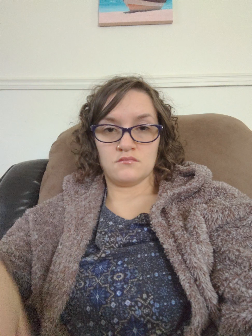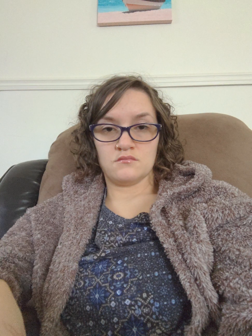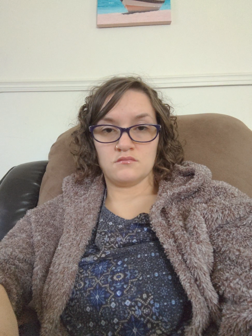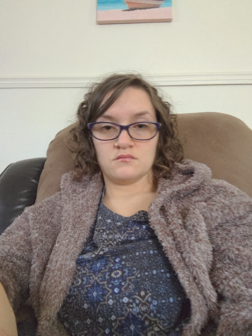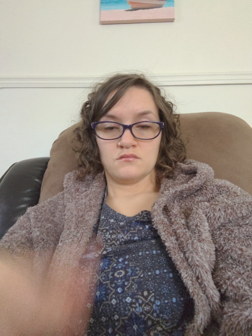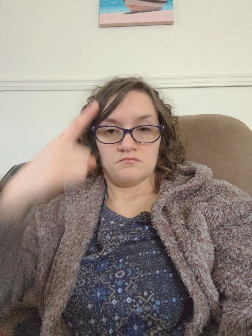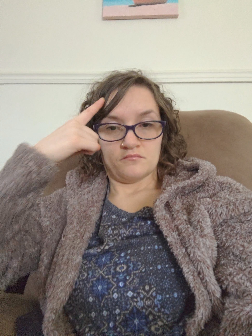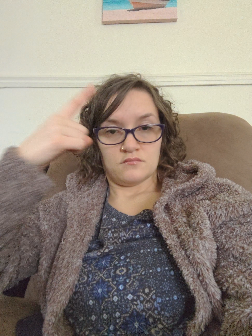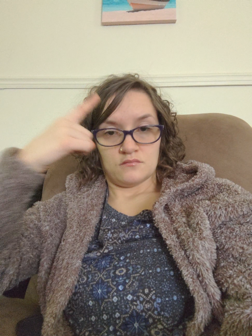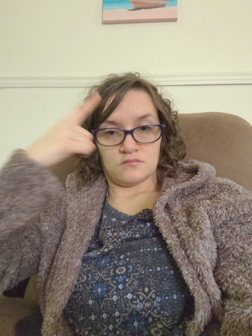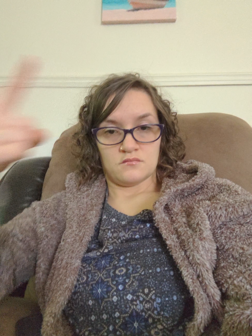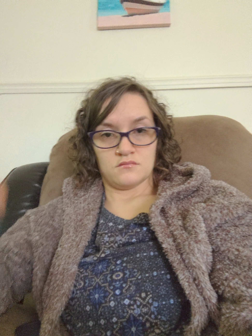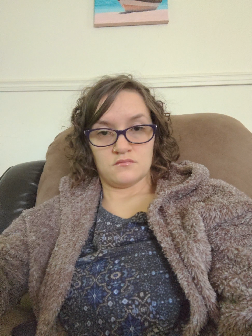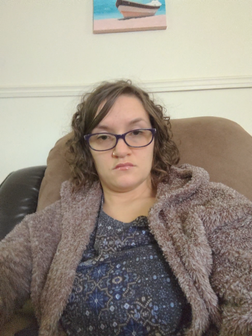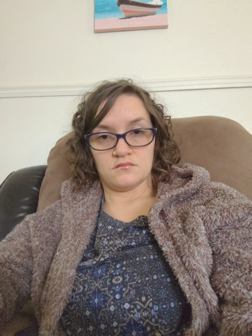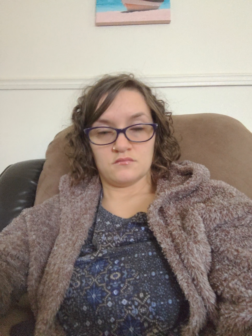penny